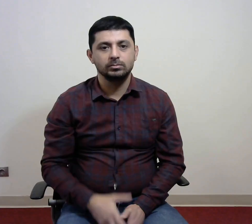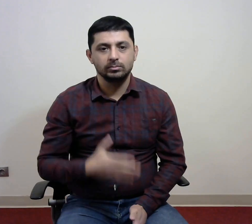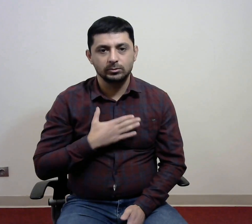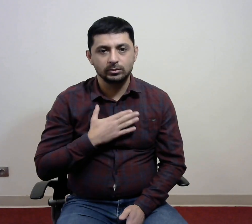mən